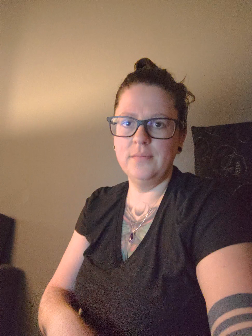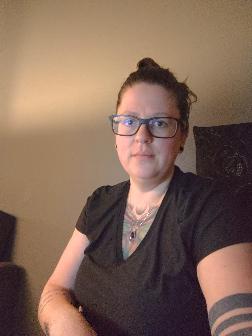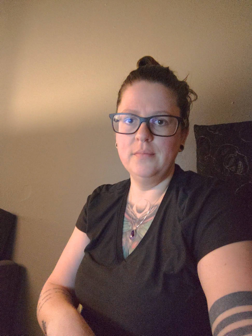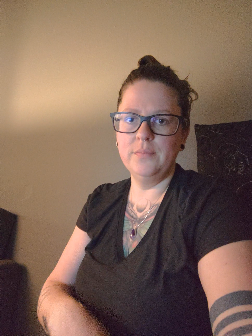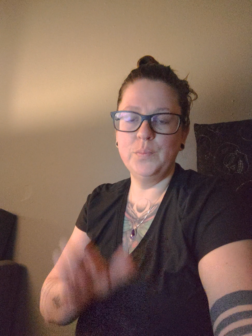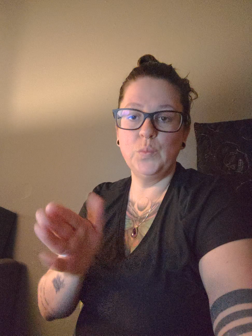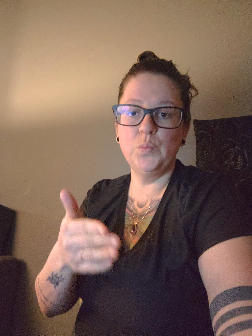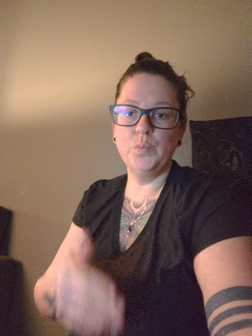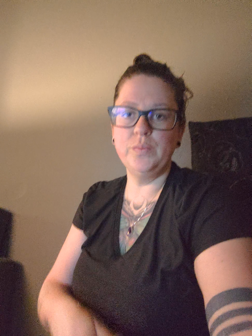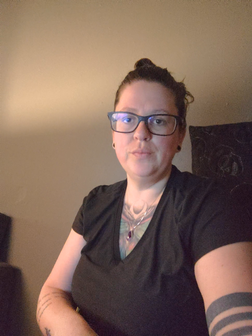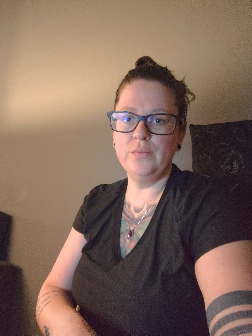room